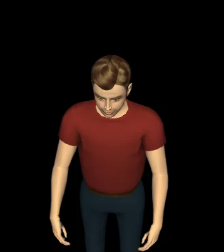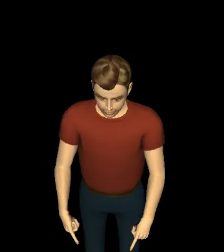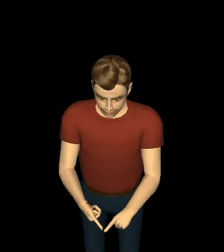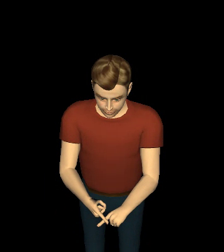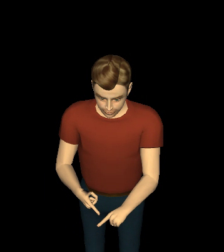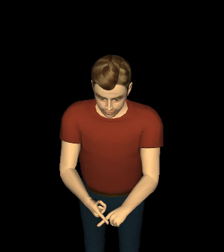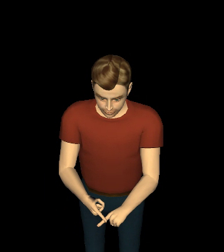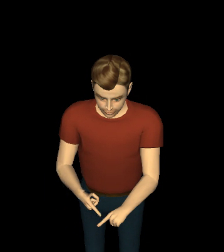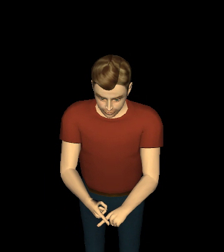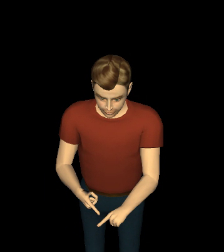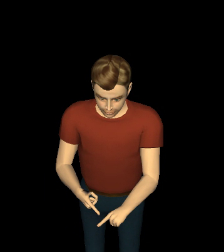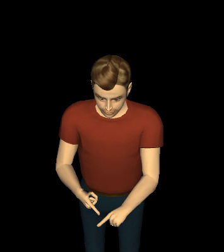سكاكين